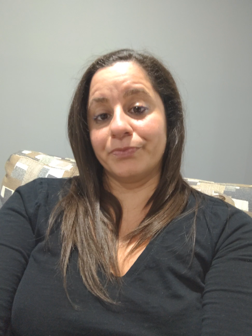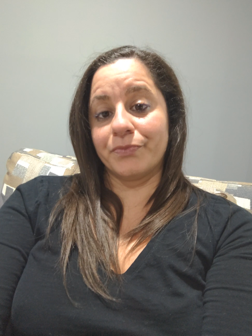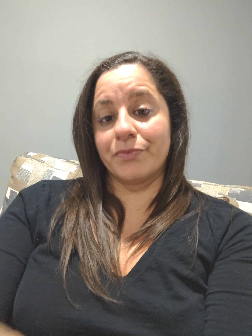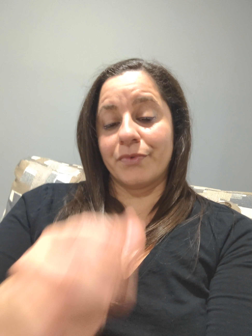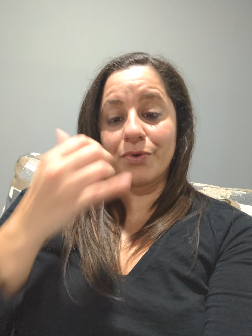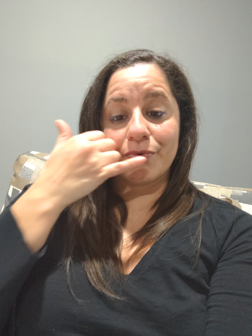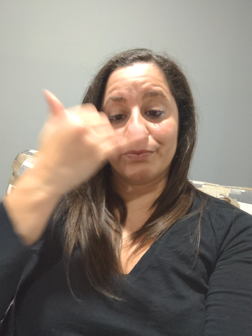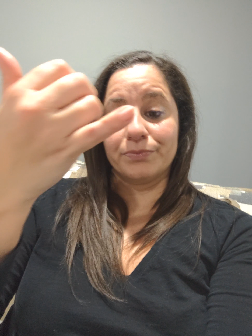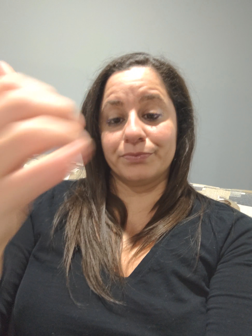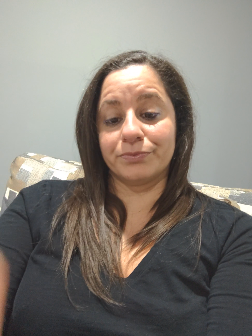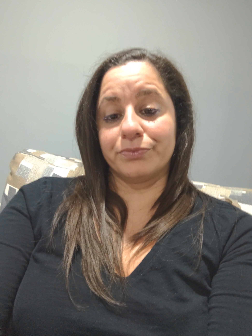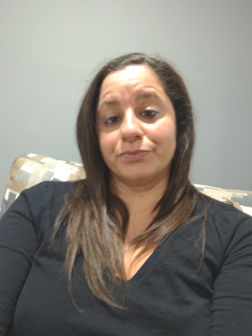call on the phone